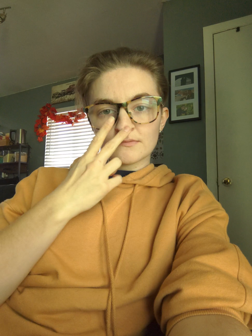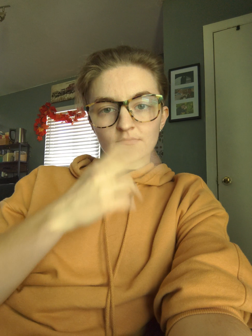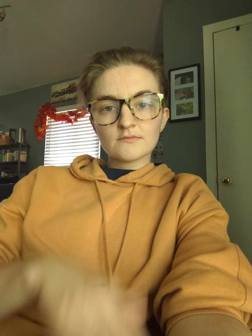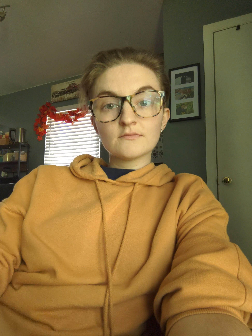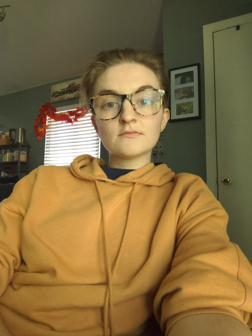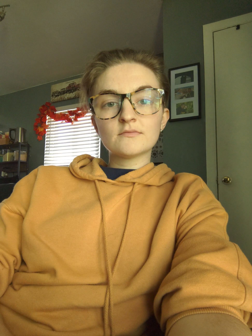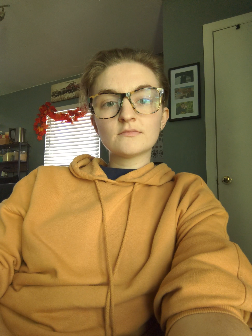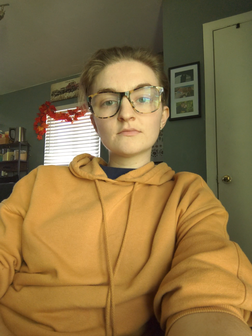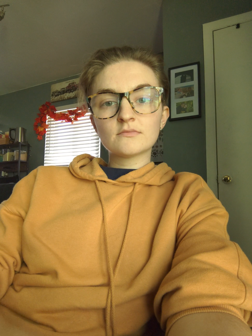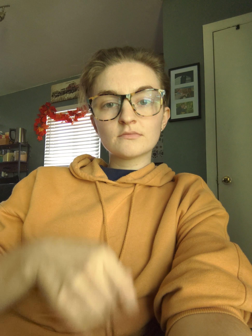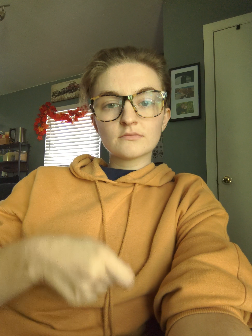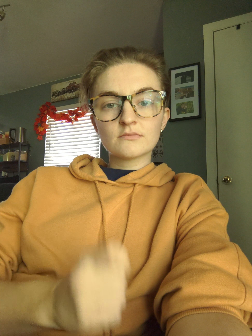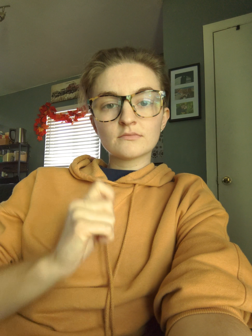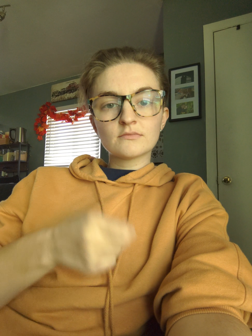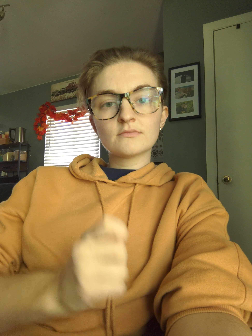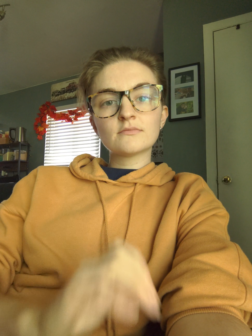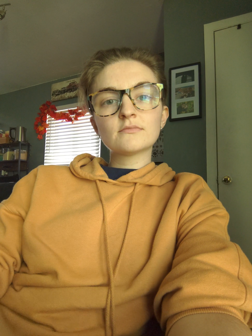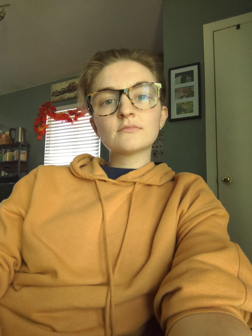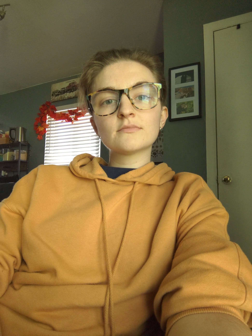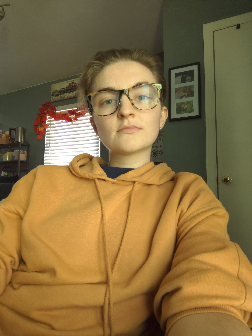shovel